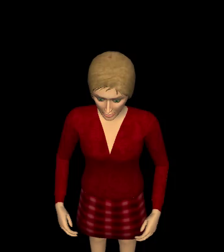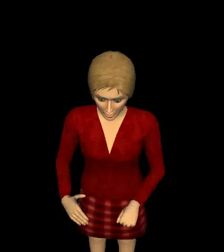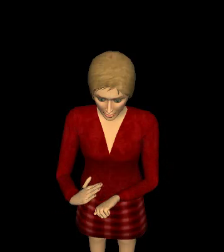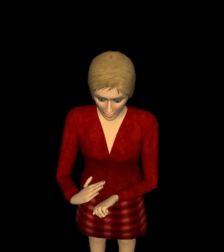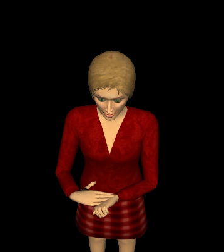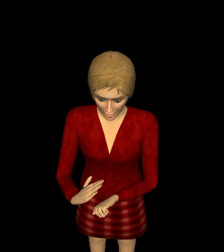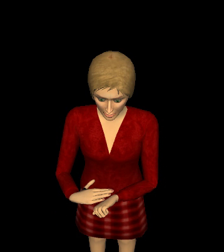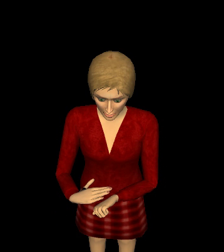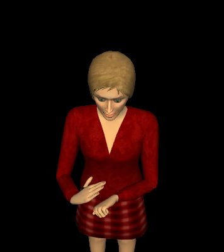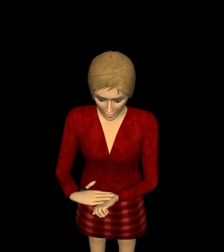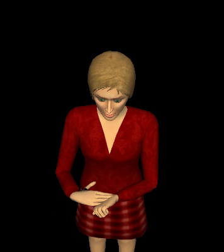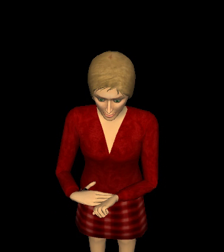يسار